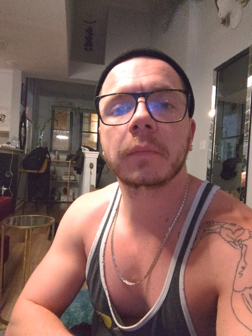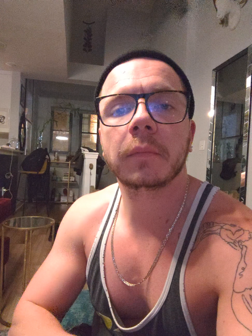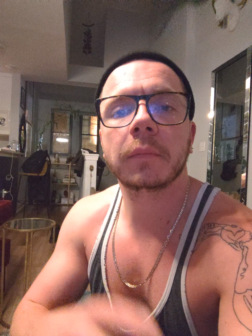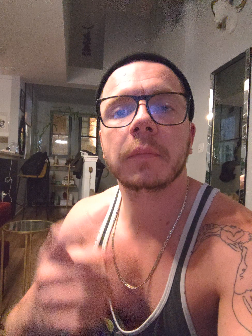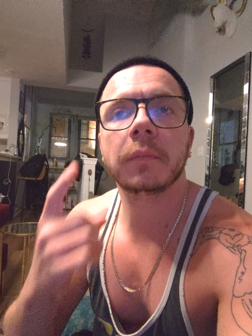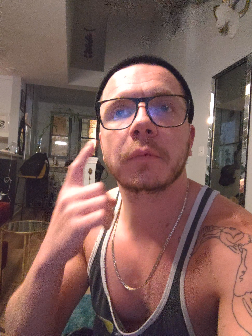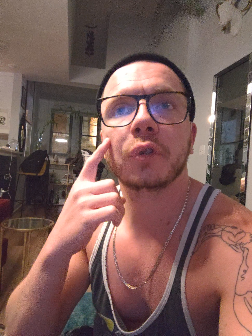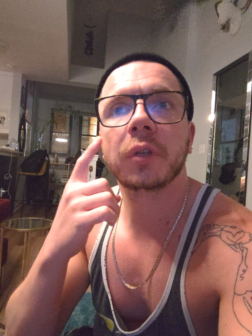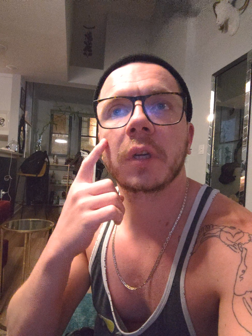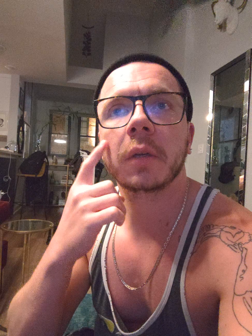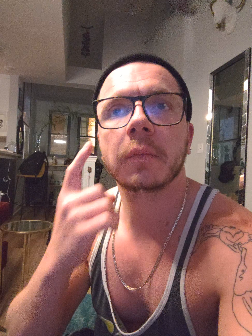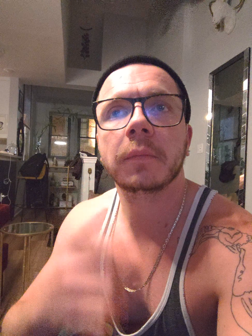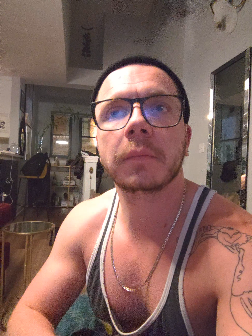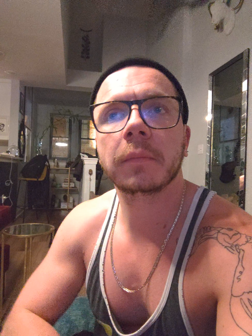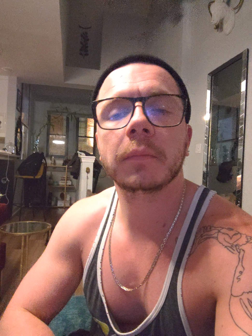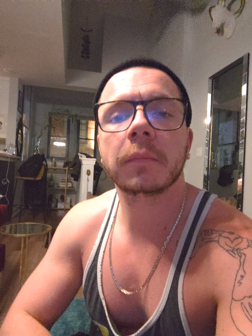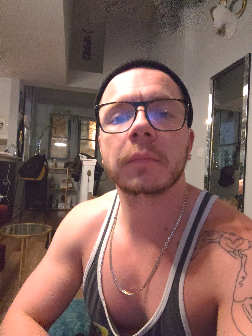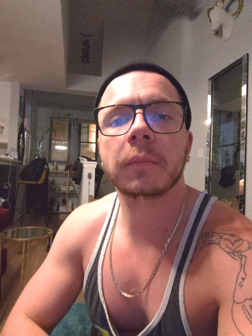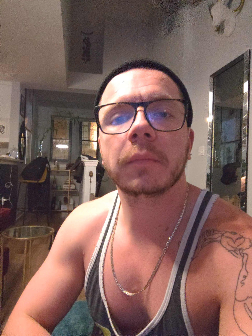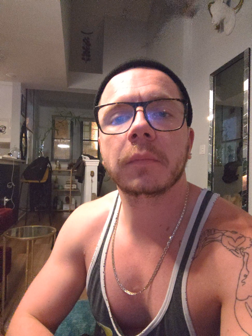cheek